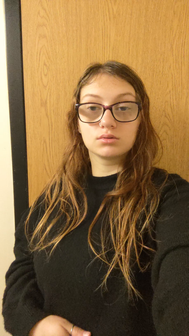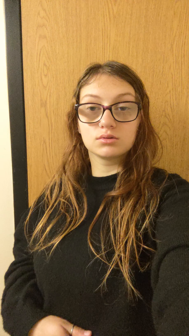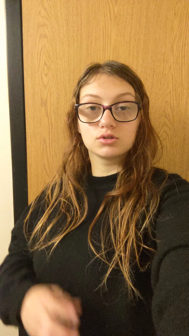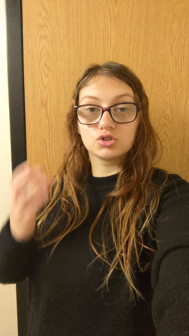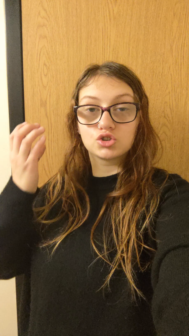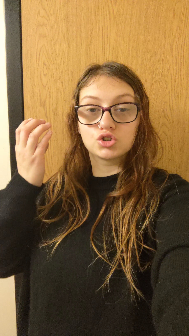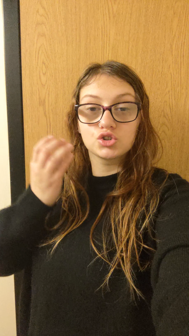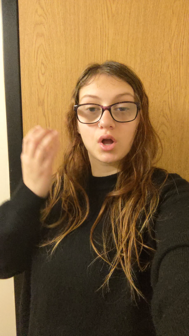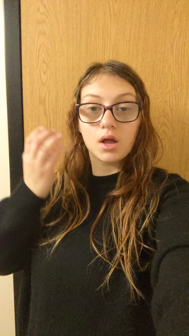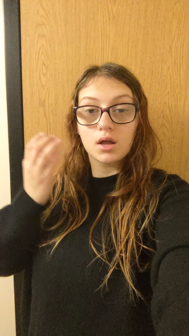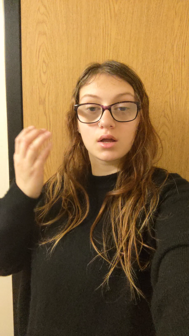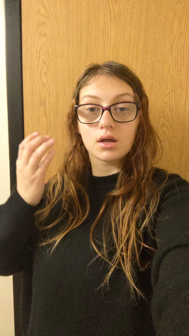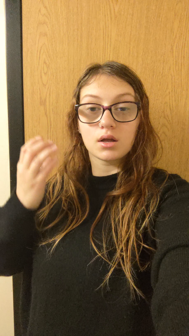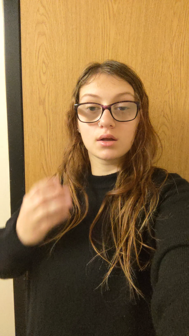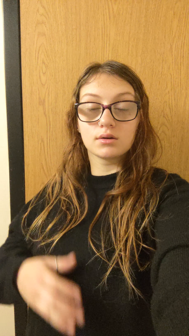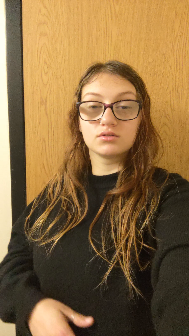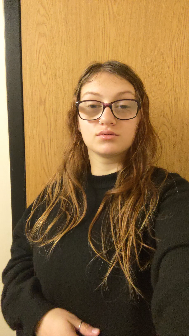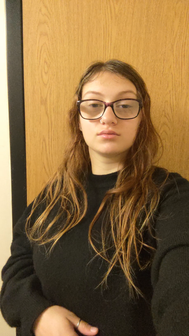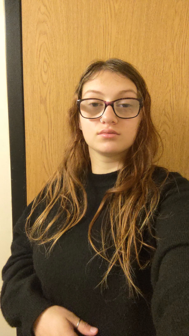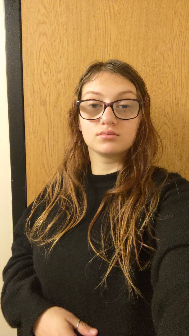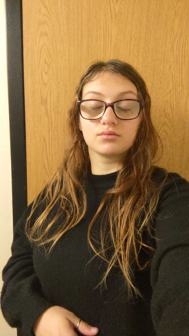shake